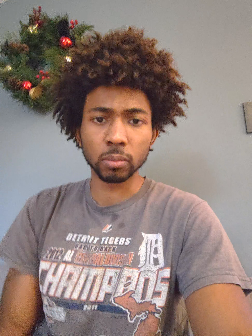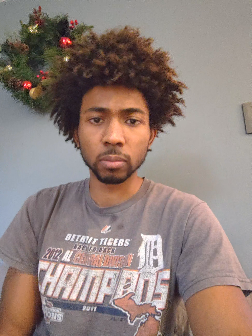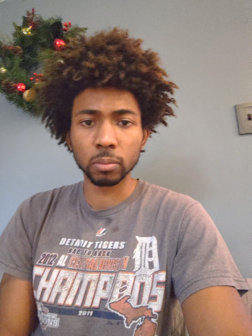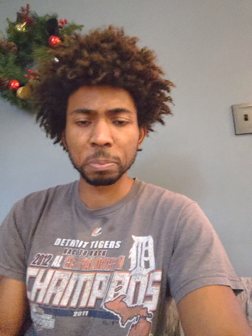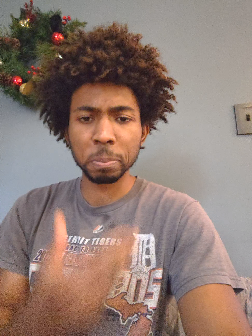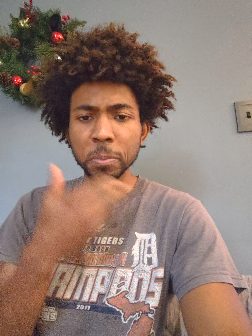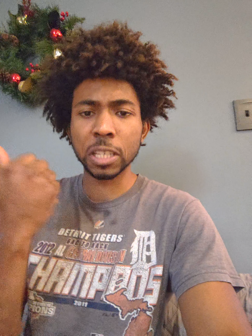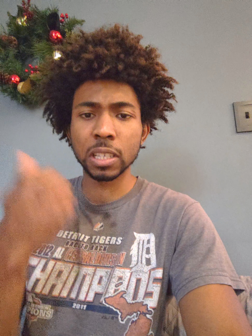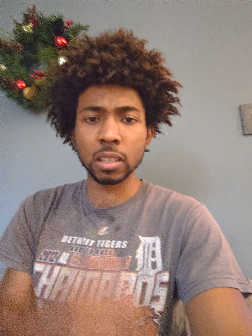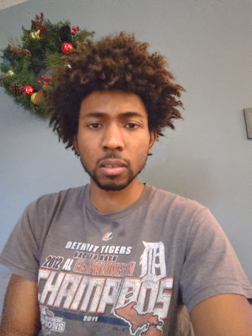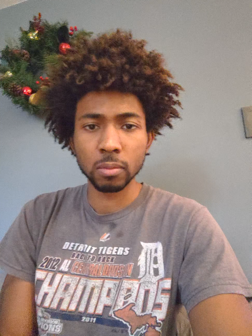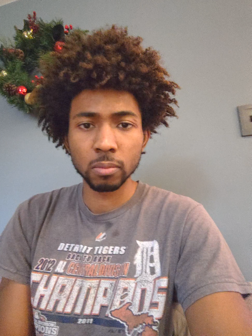better